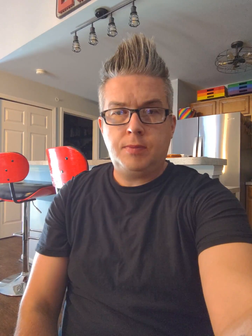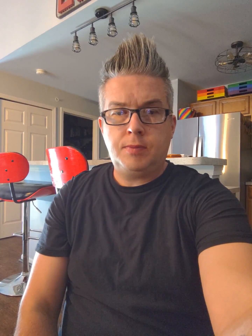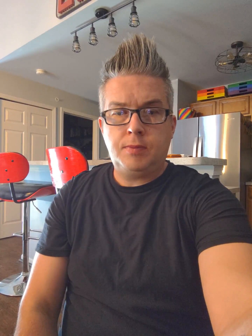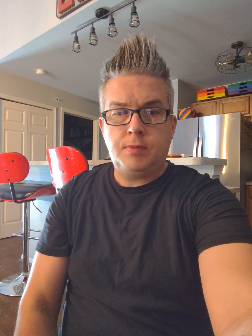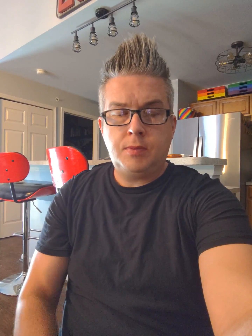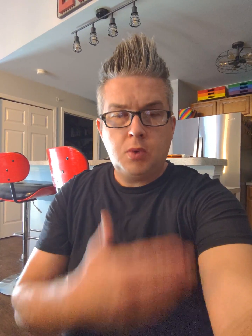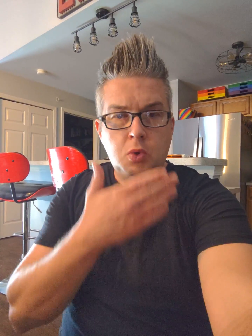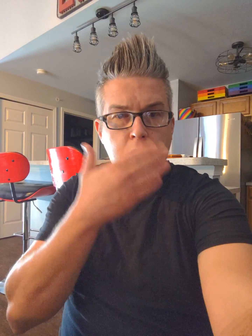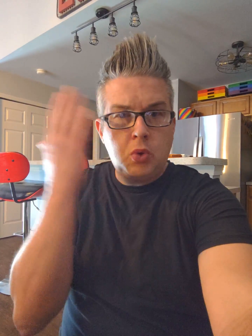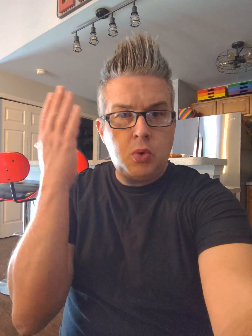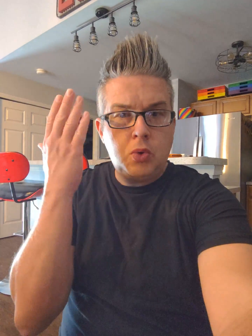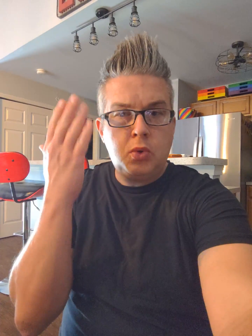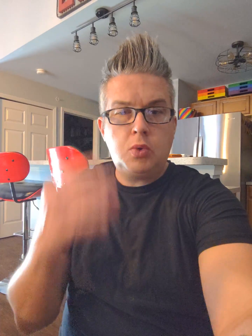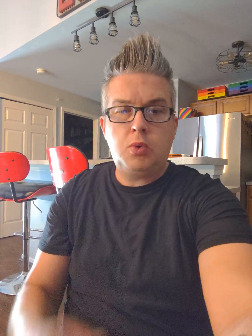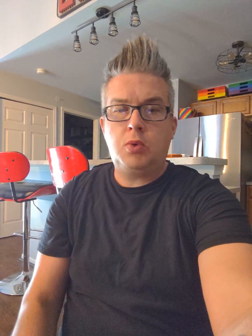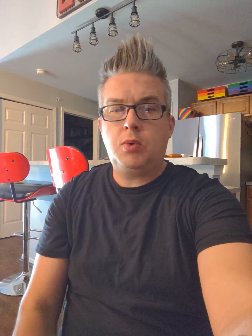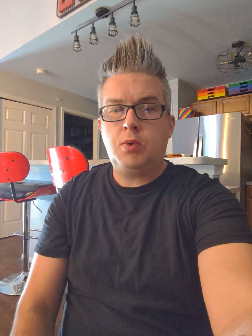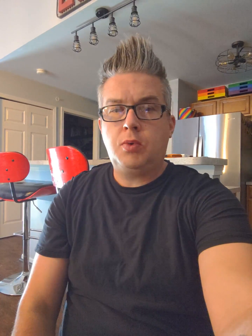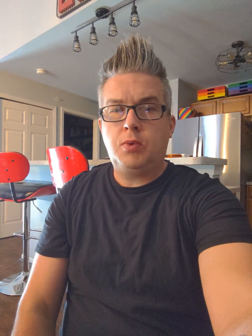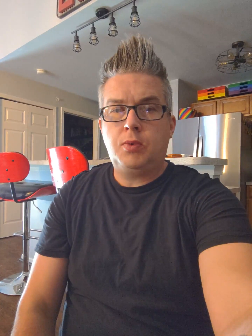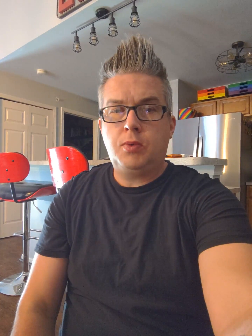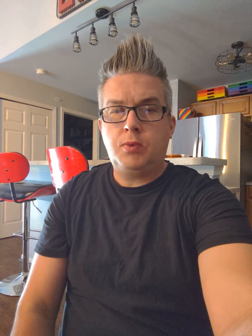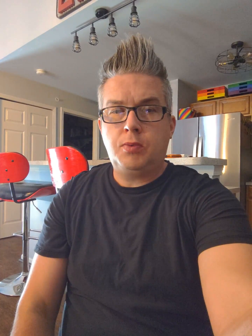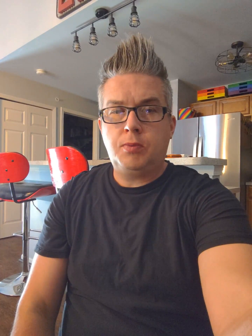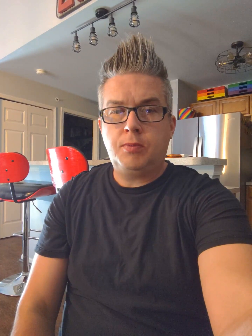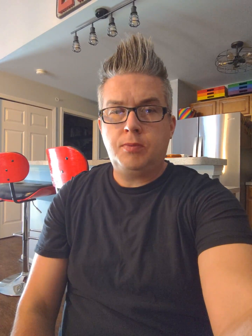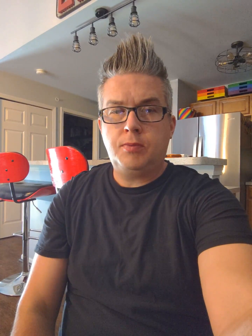all gone